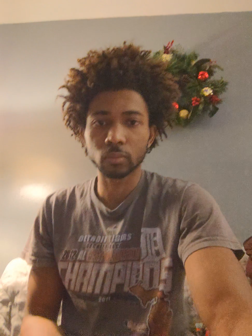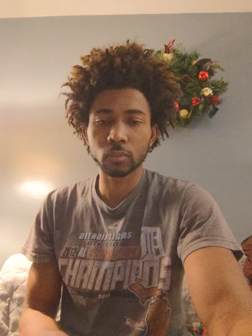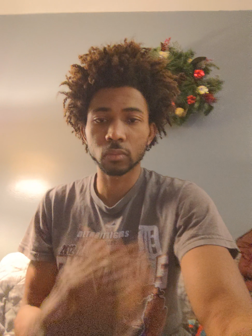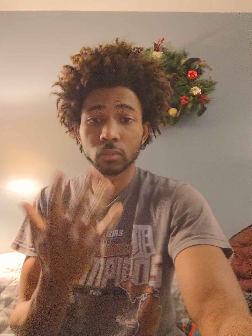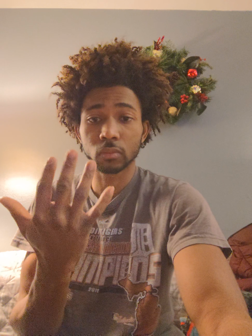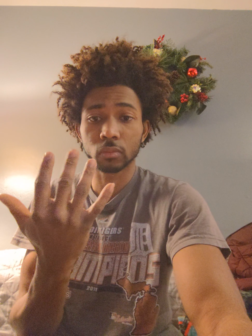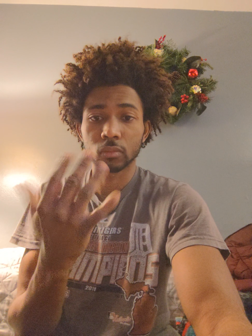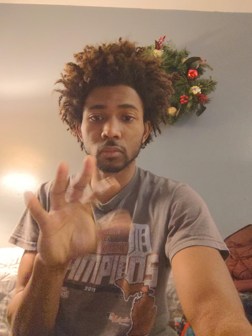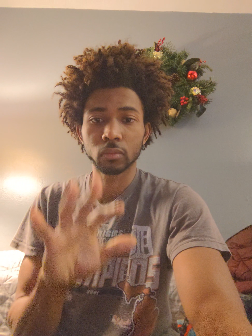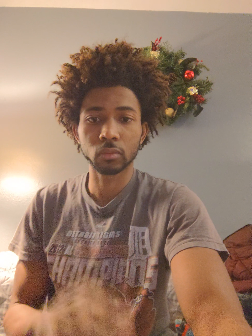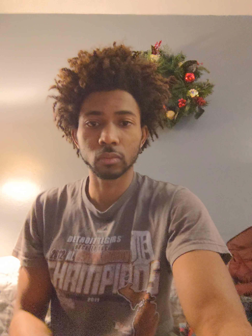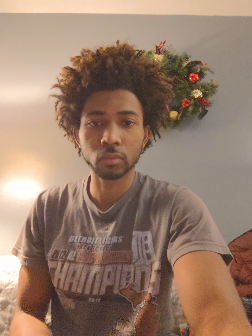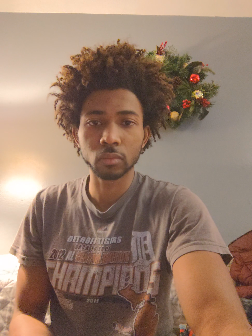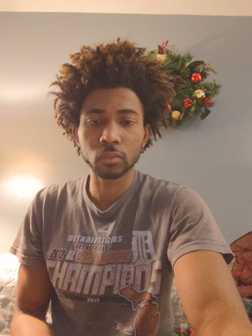finger